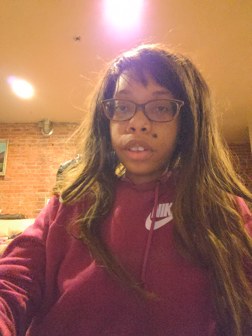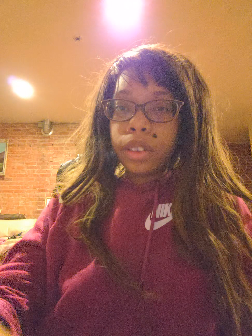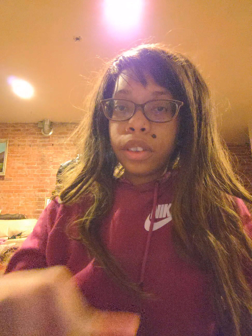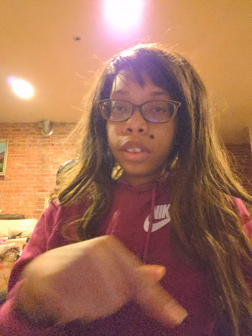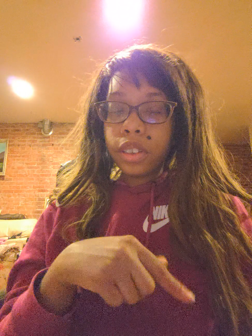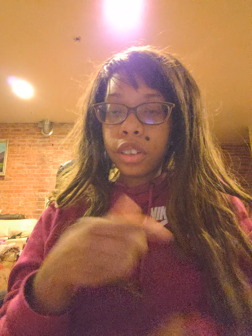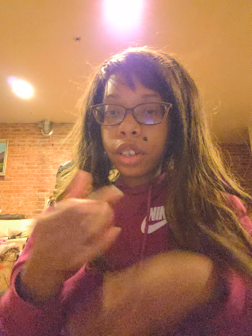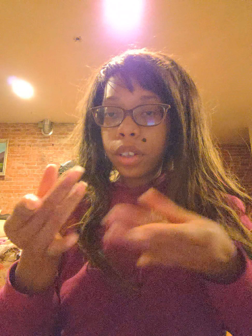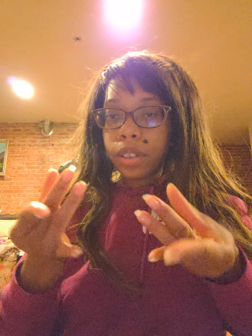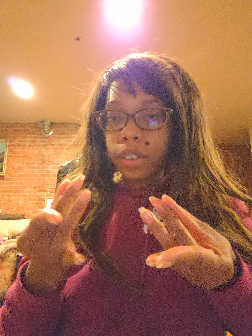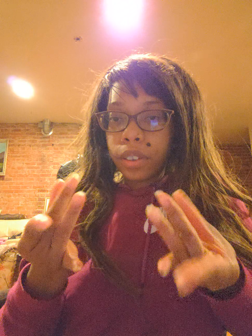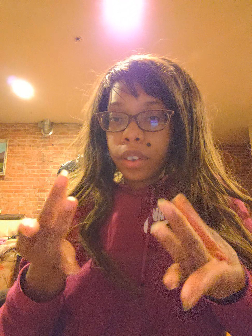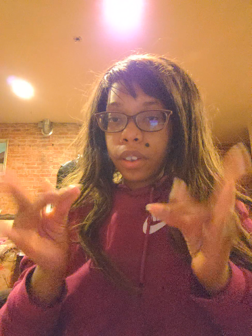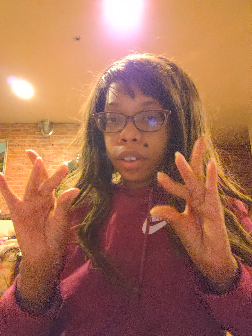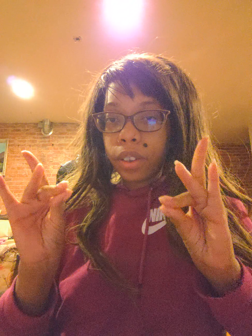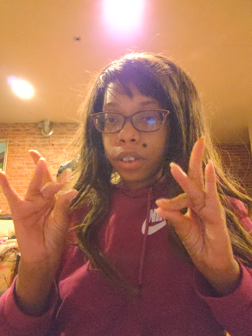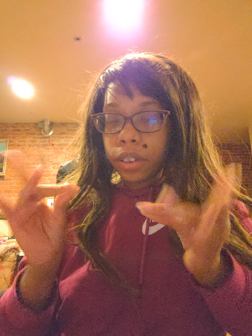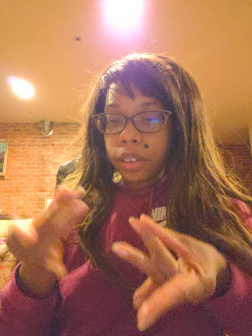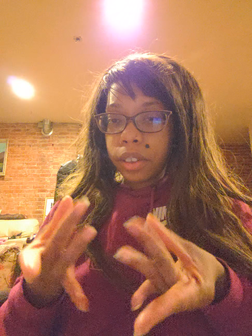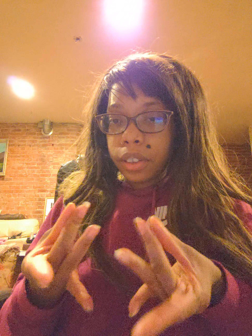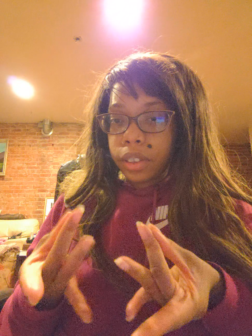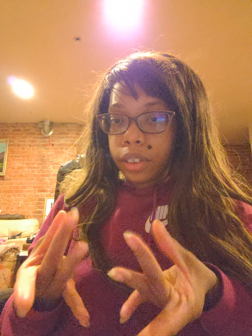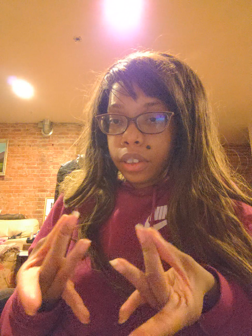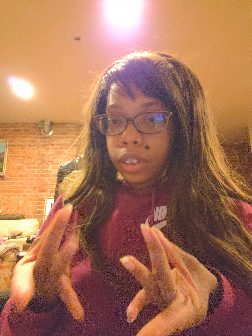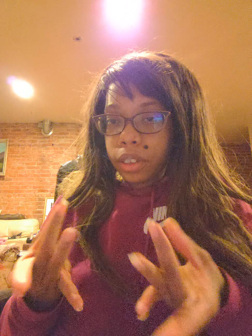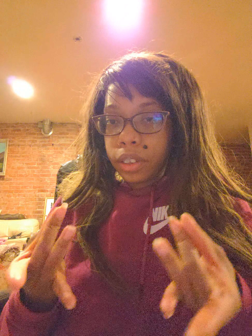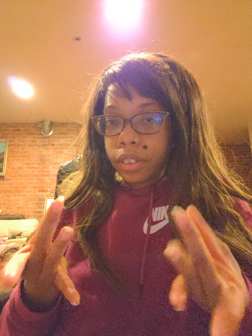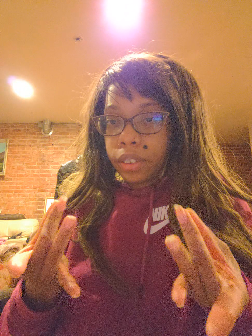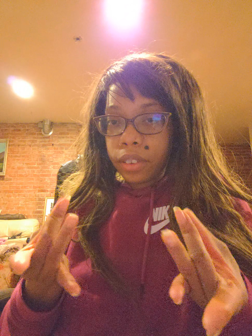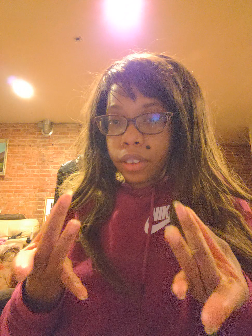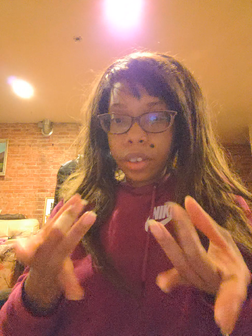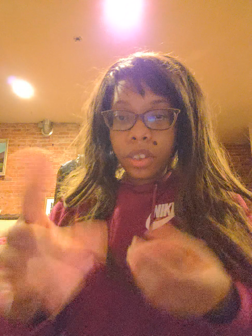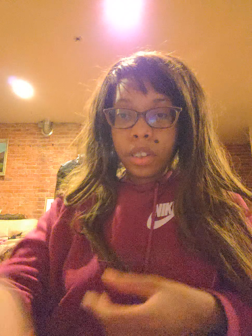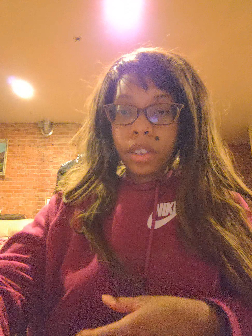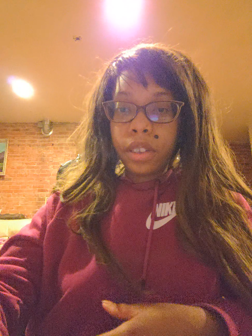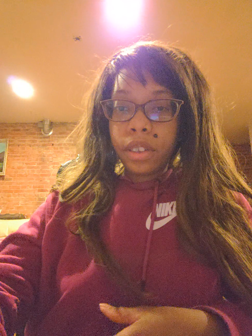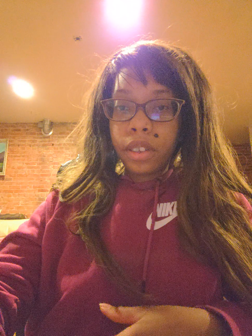sticky